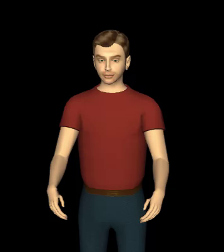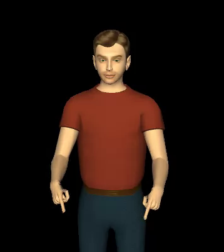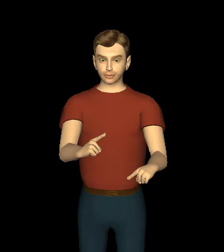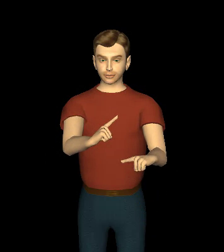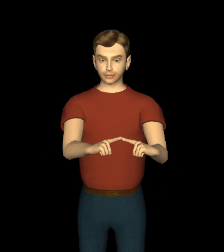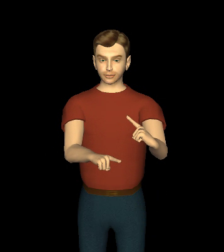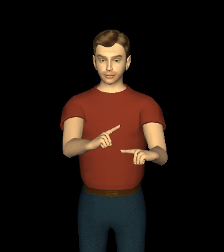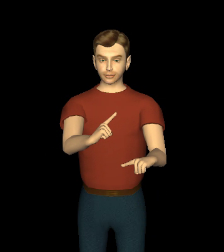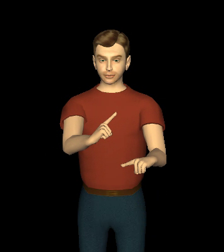هدايا